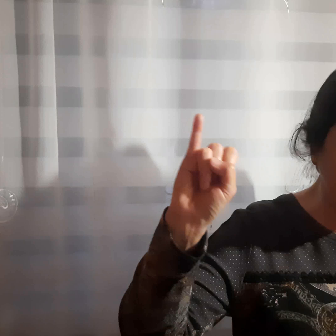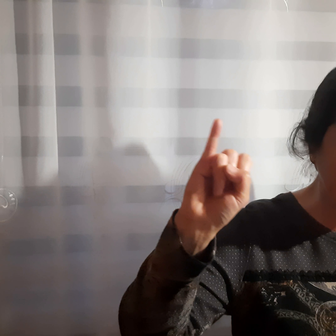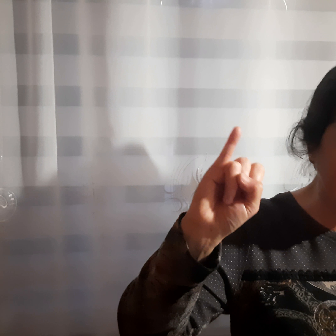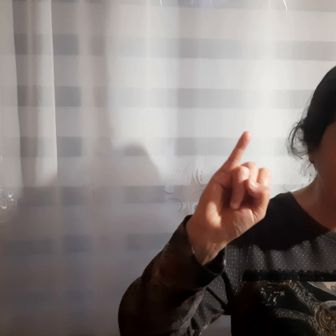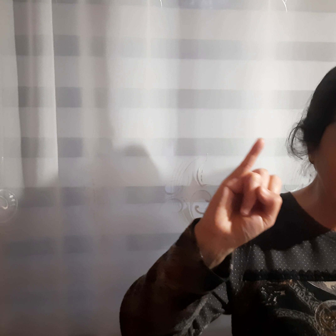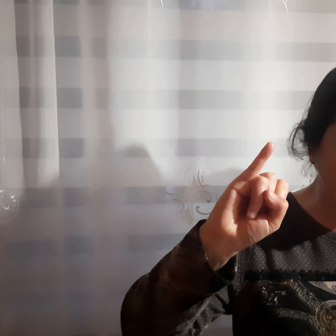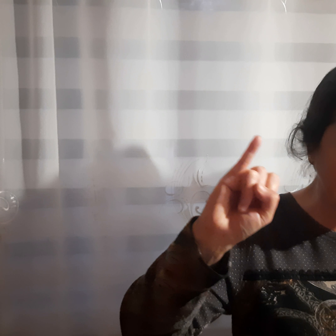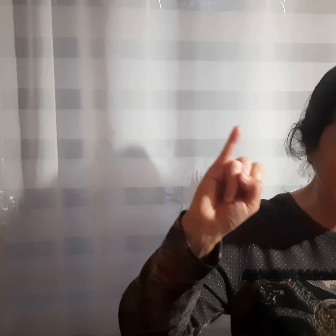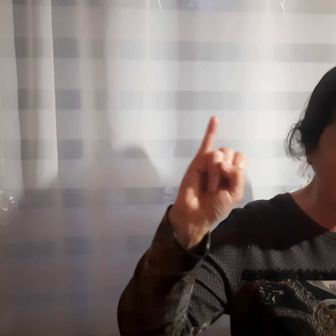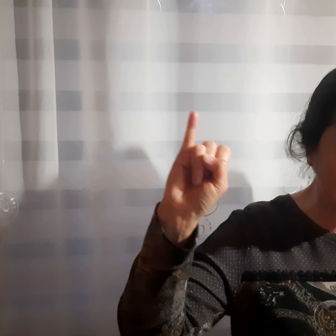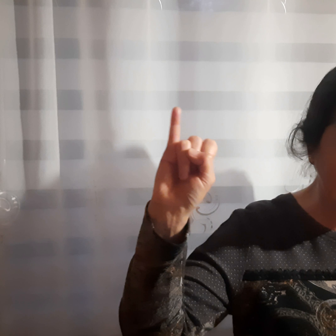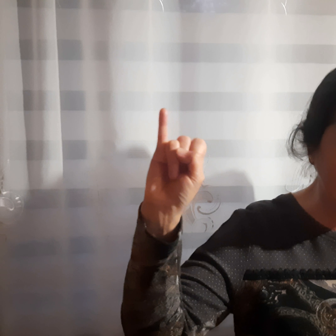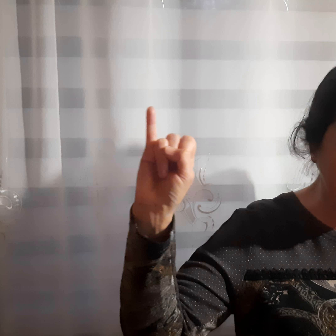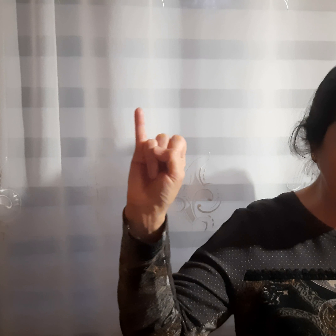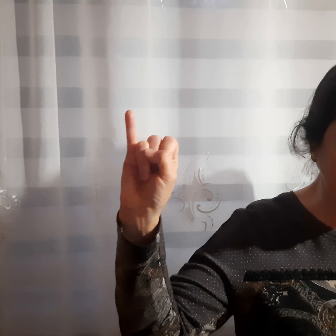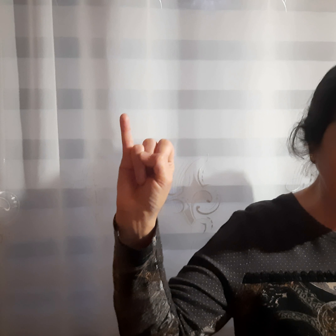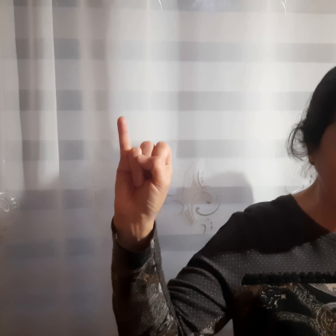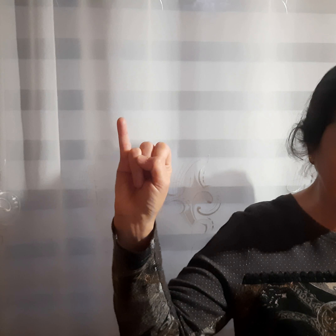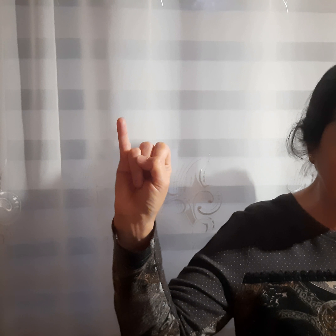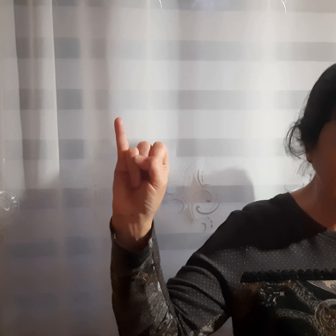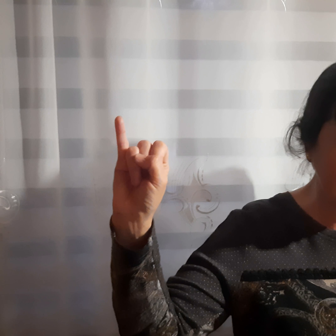Ї